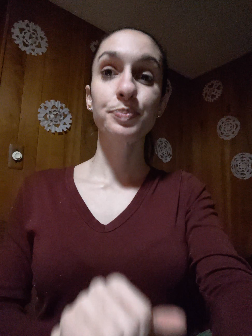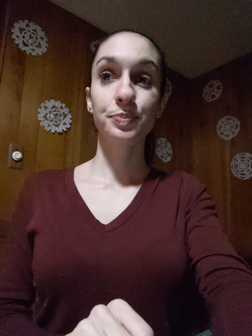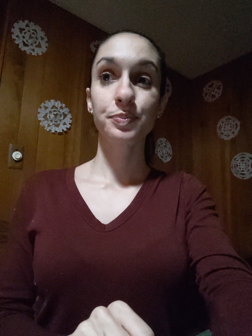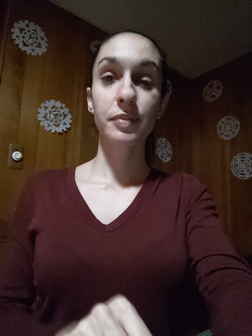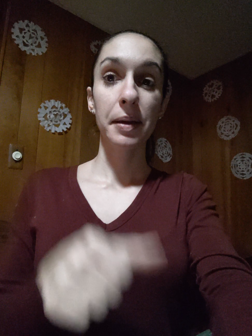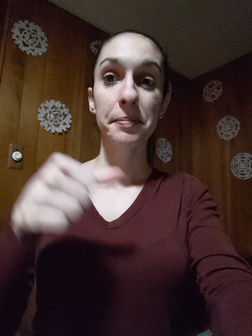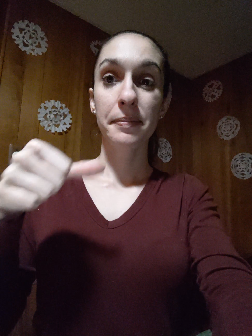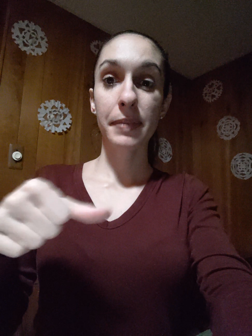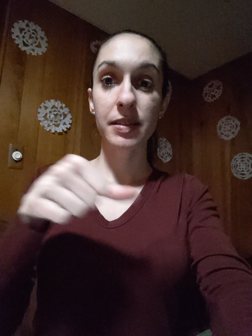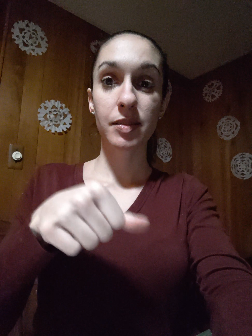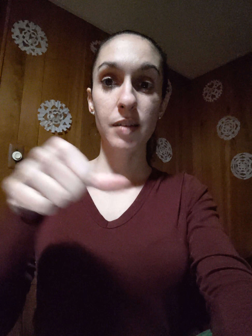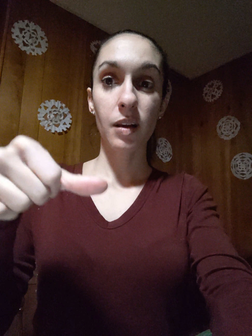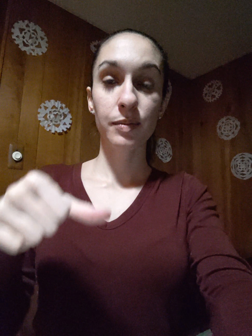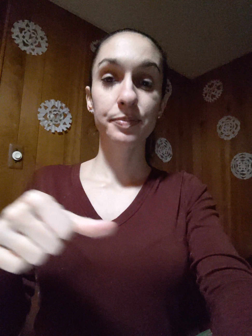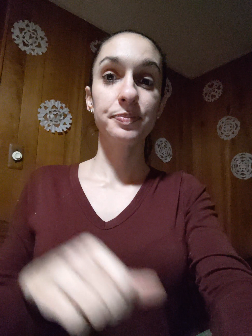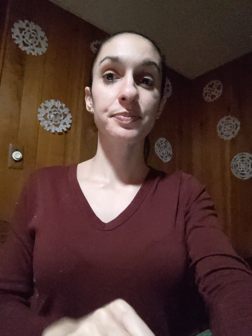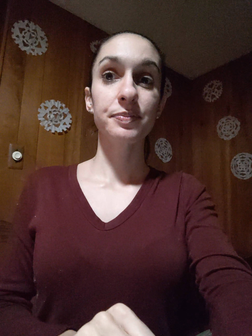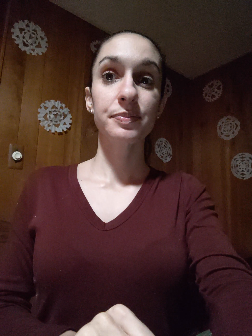puzzle